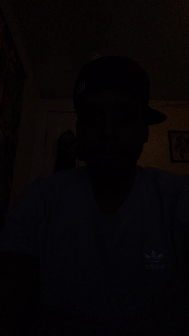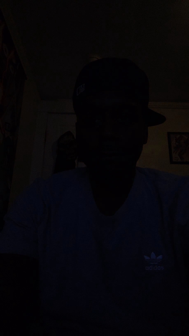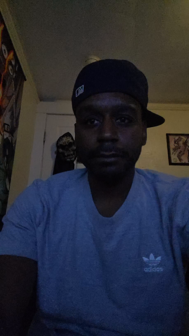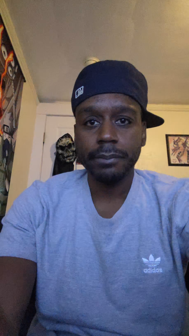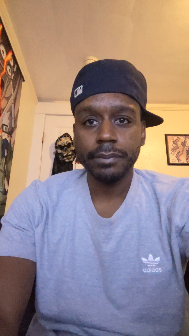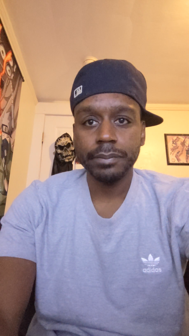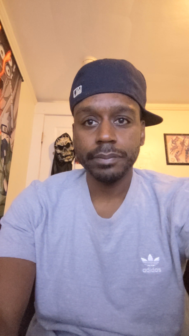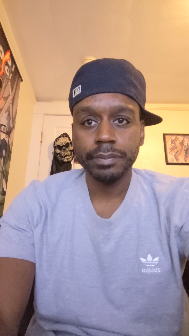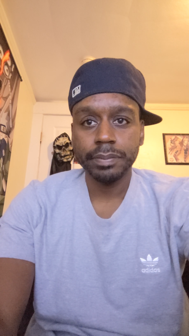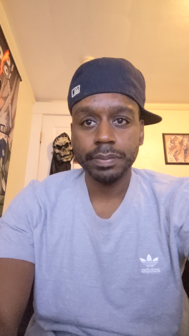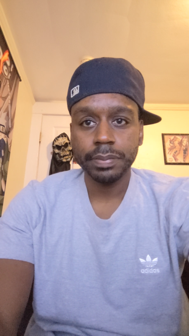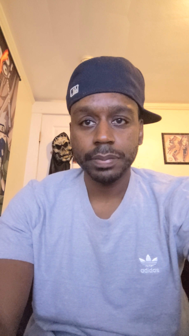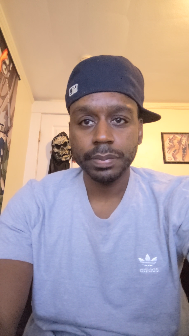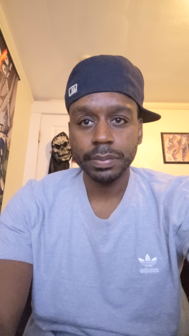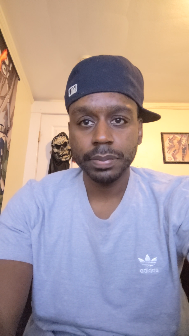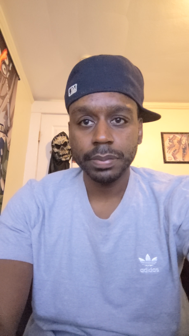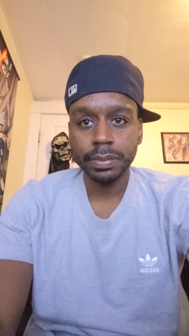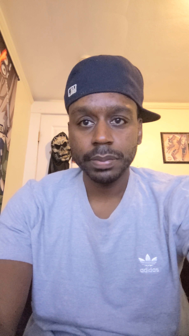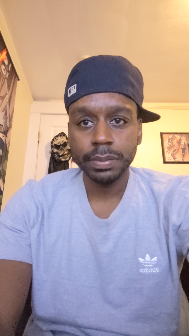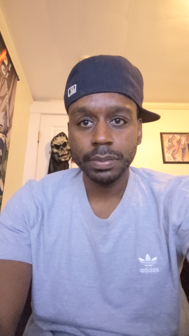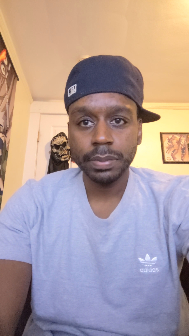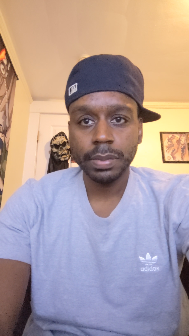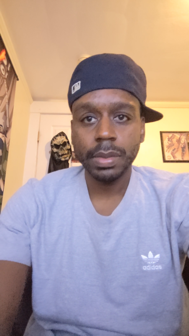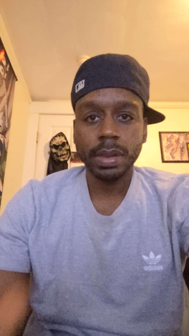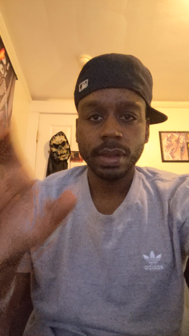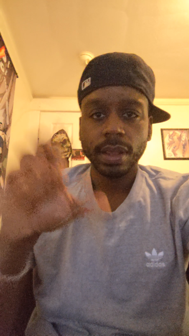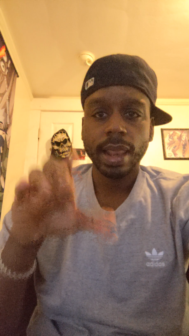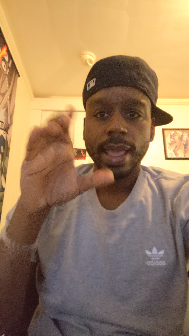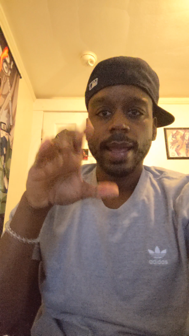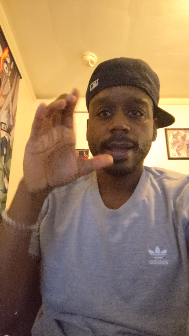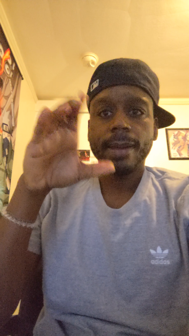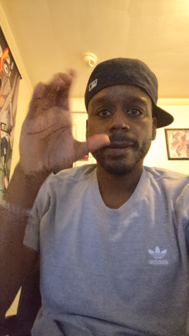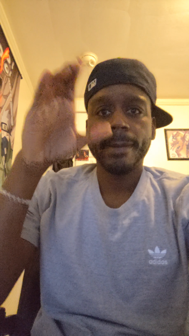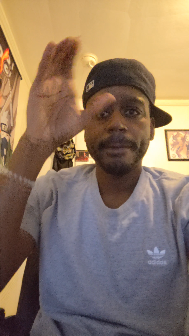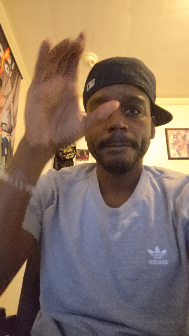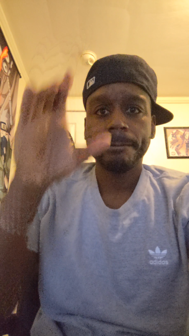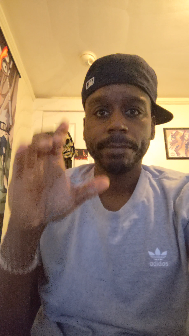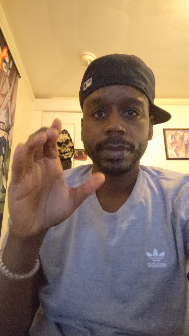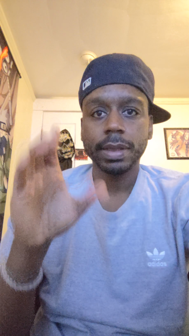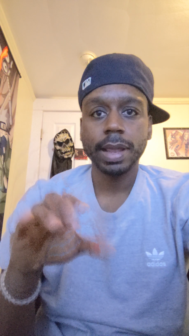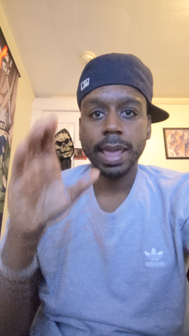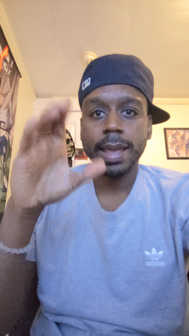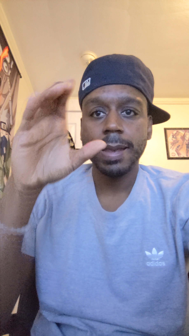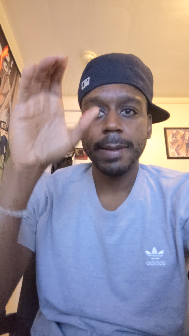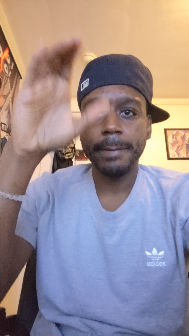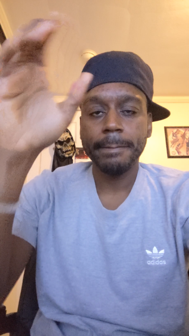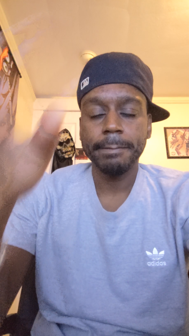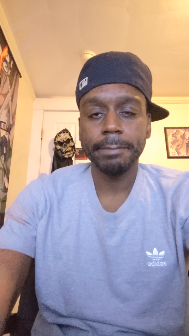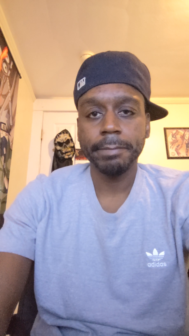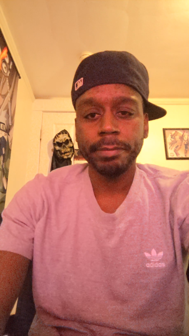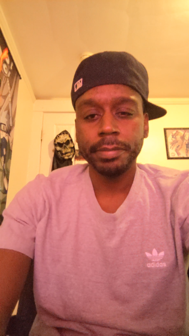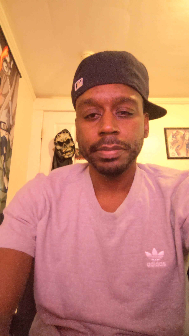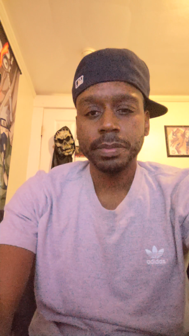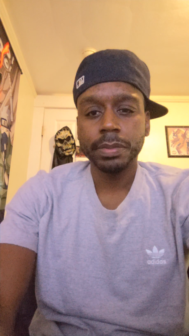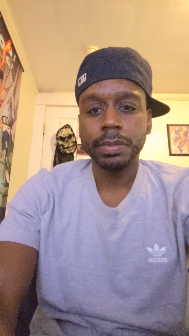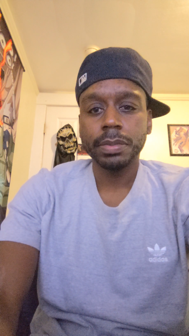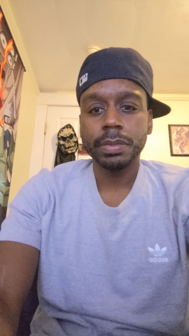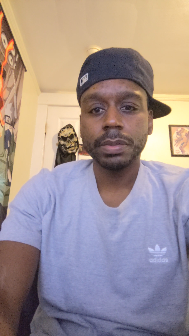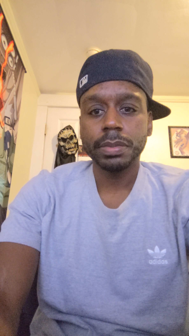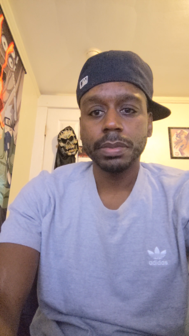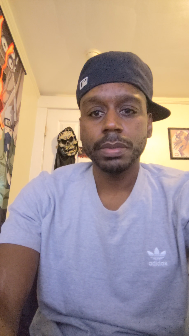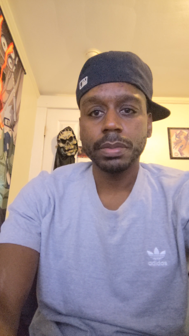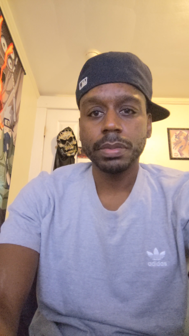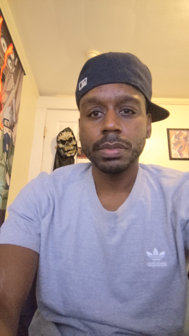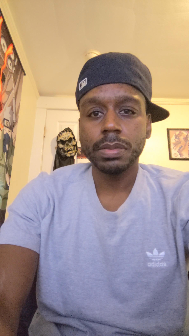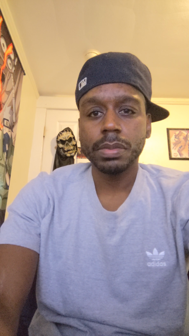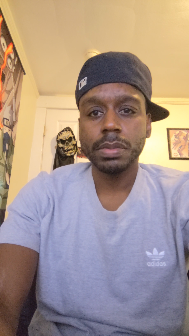climb